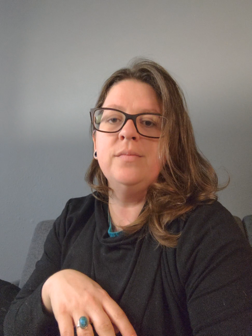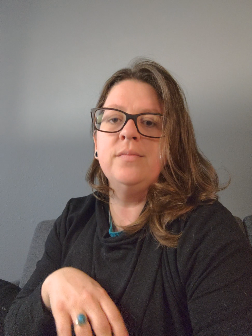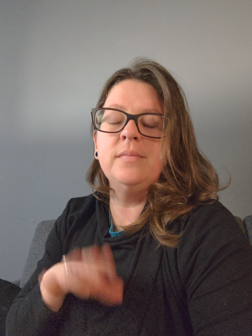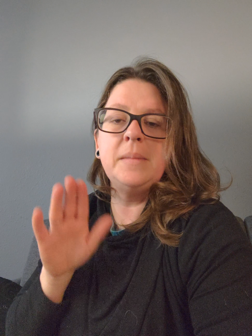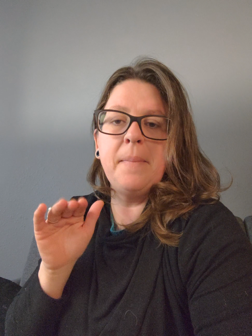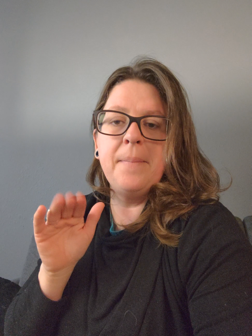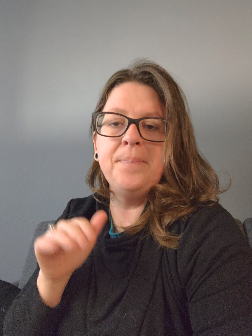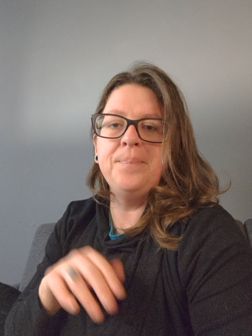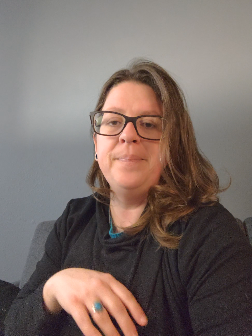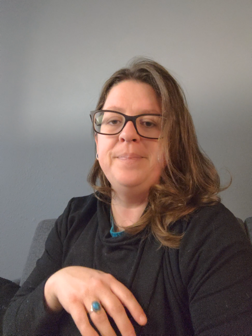bye